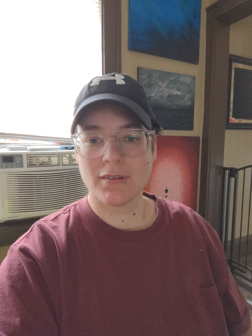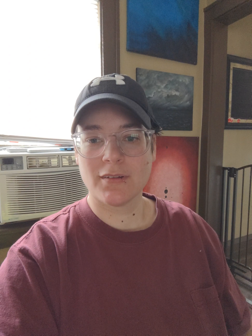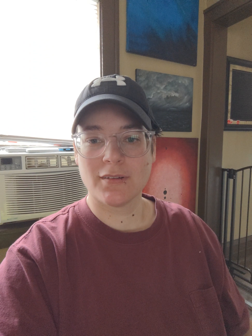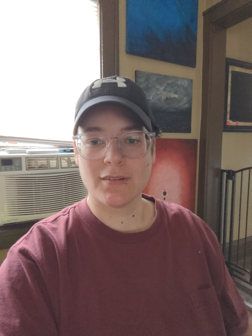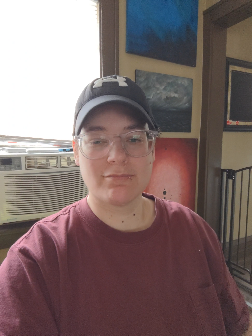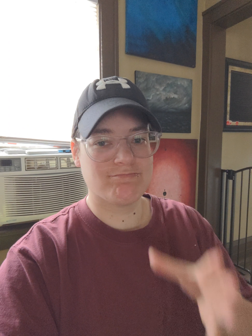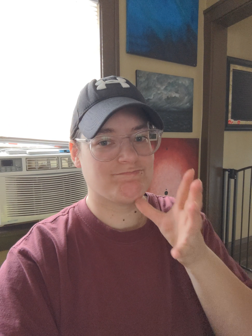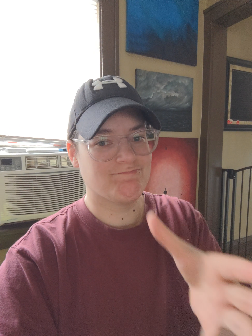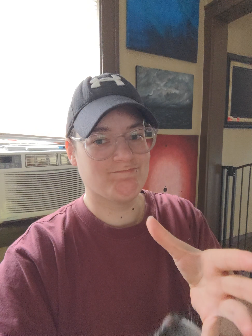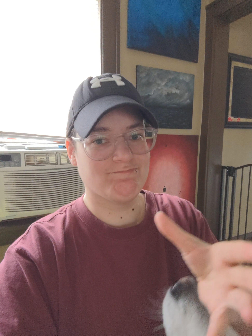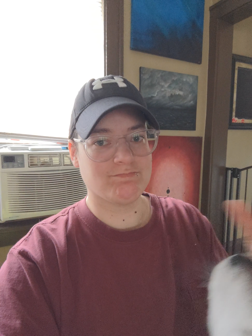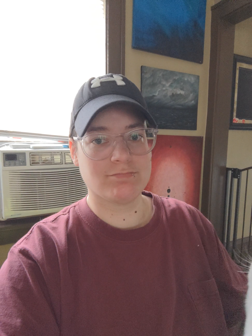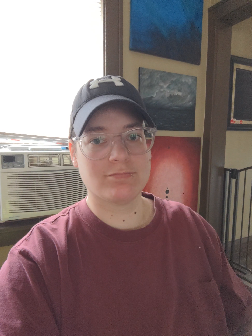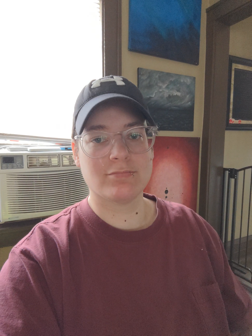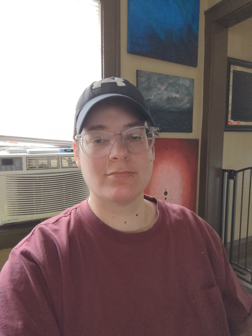hate